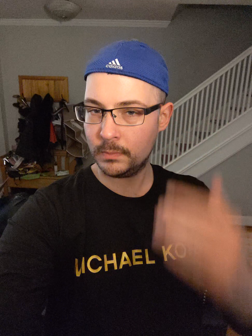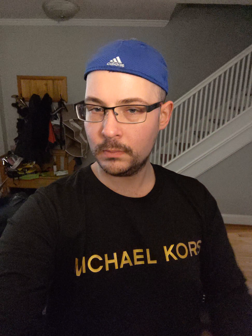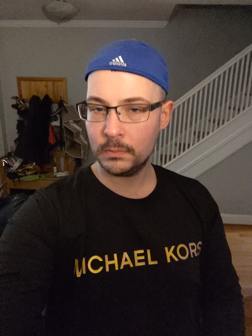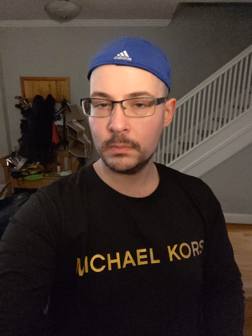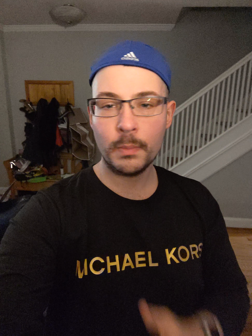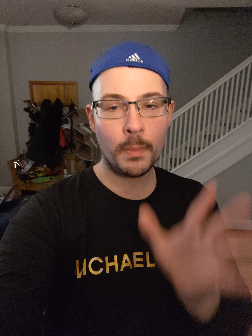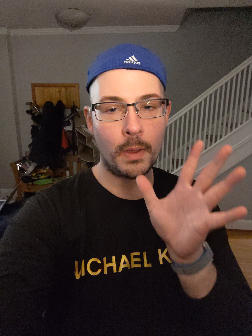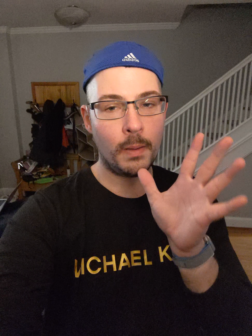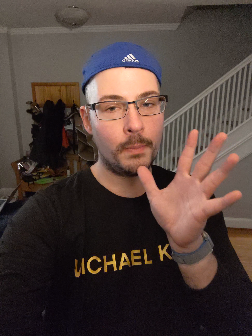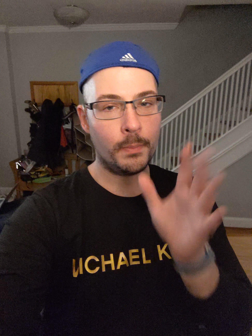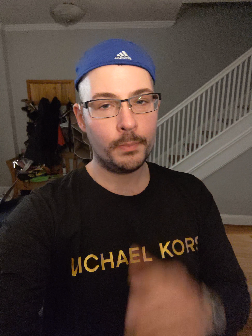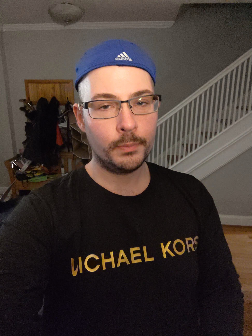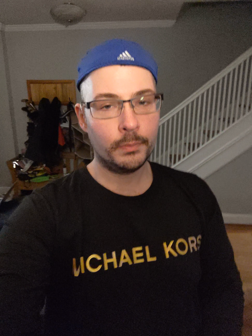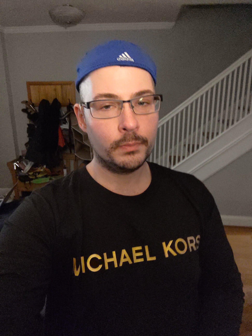mom